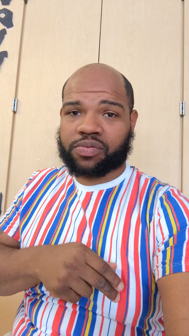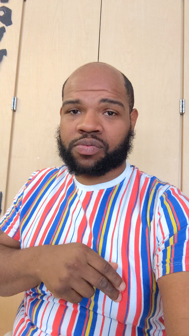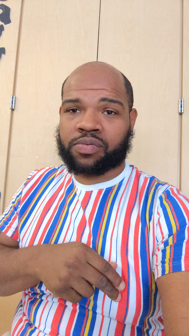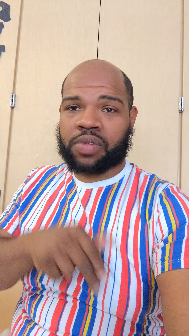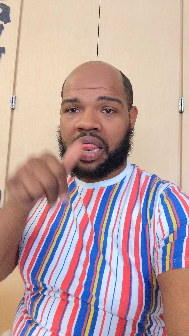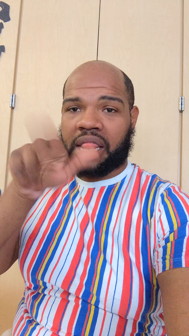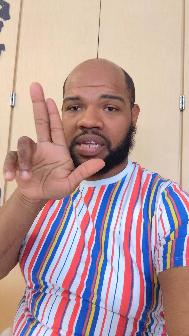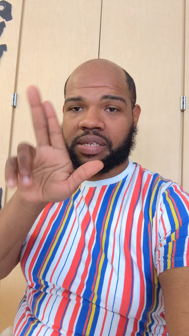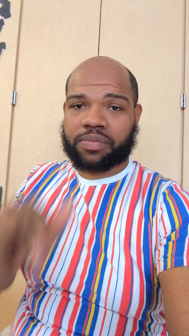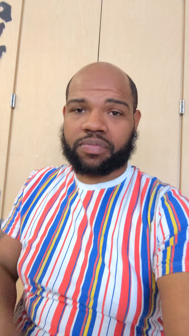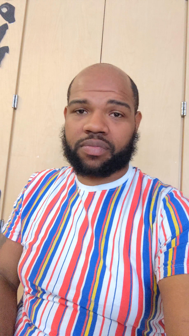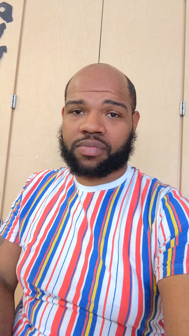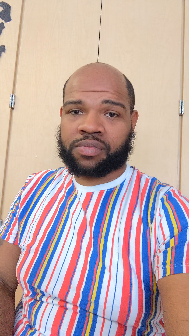lick